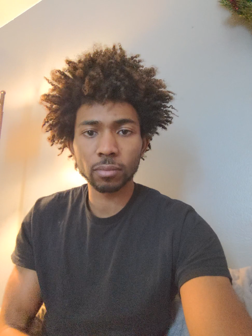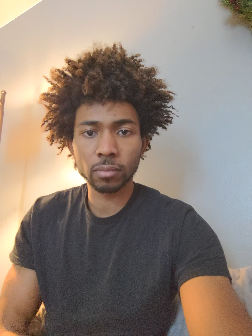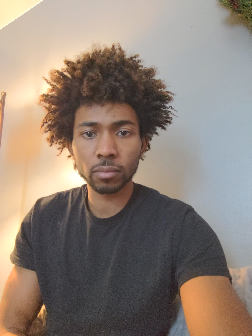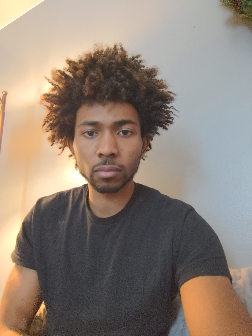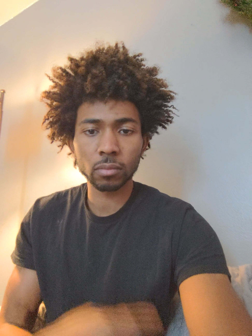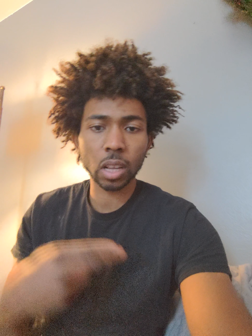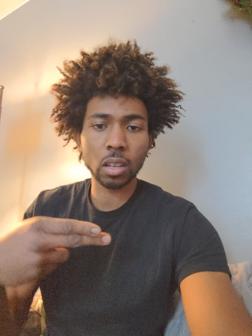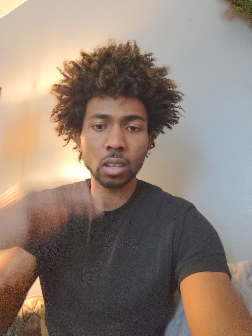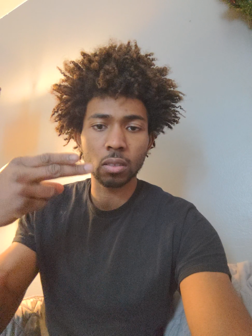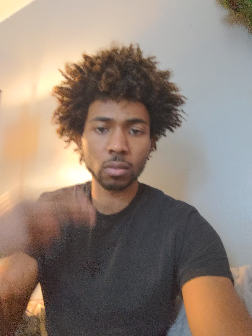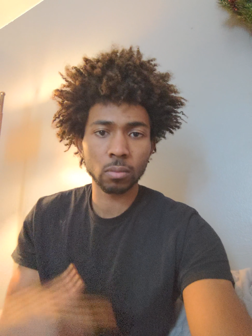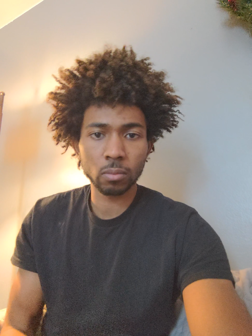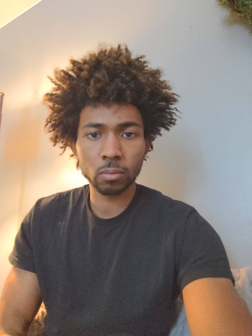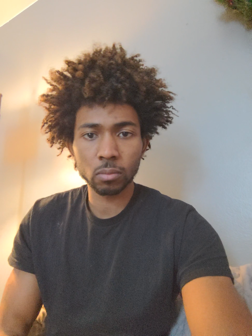high